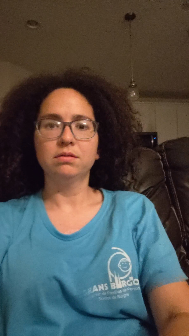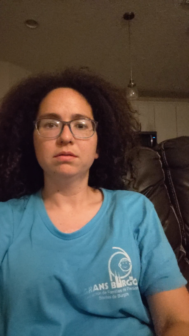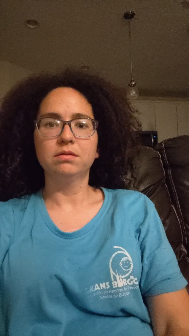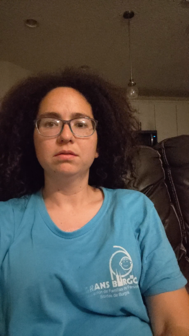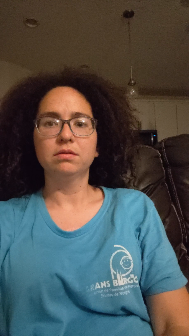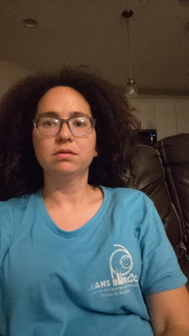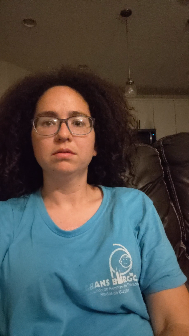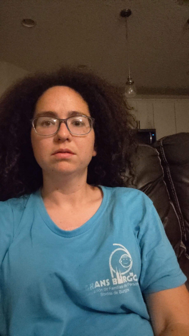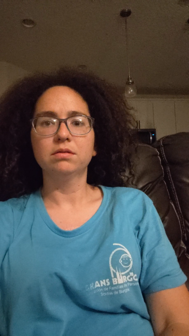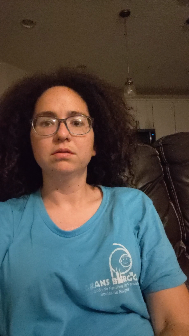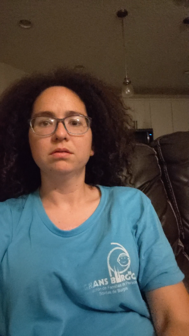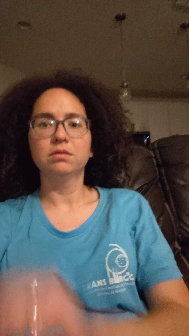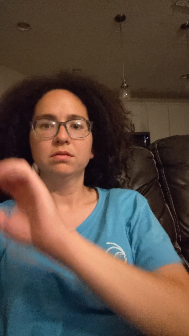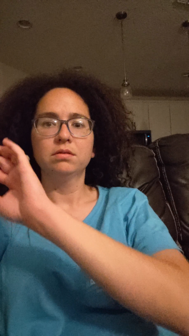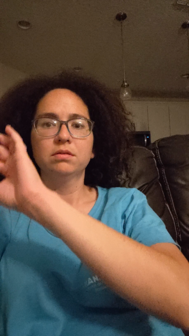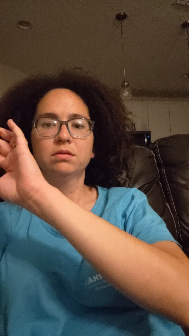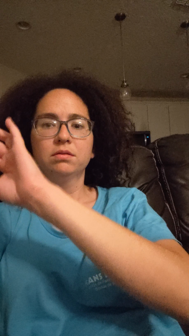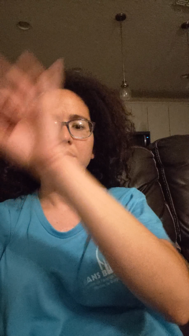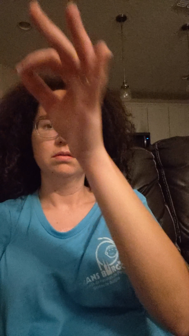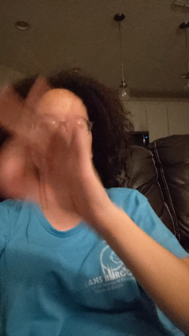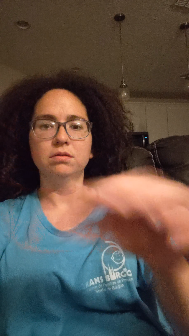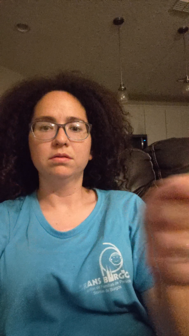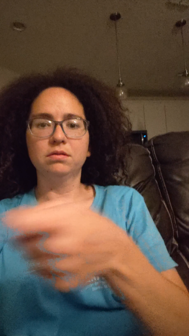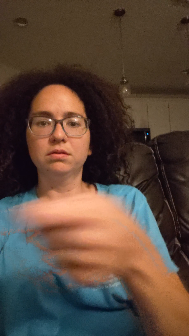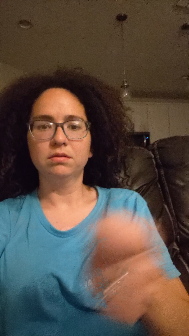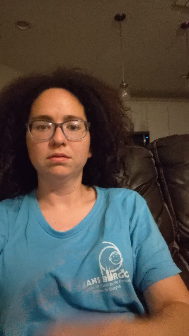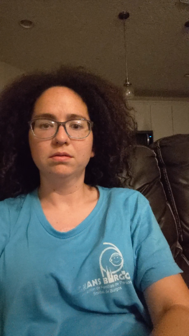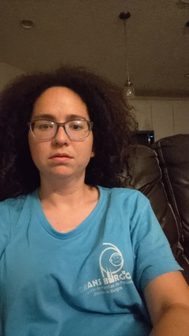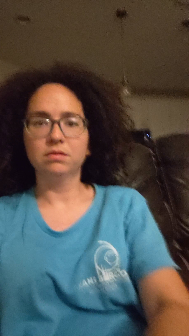hose